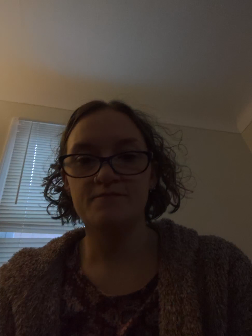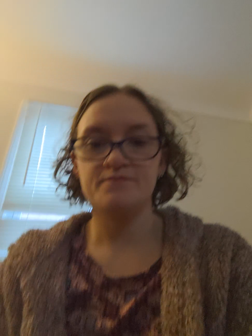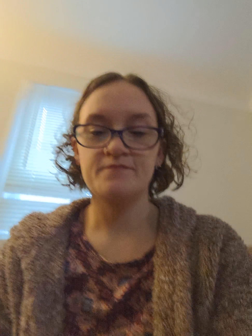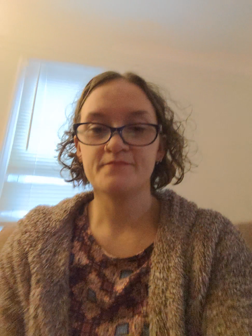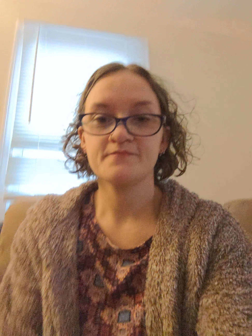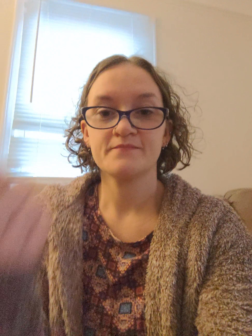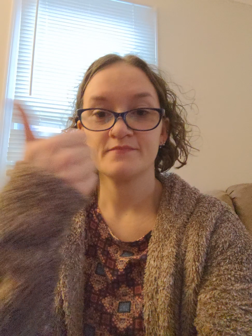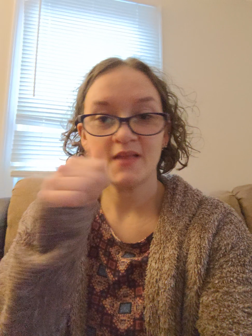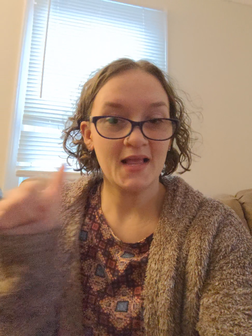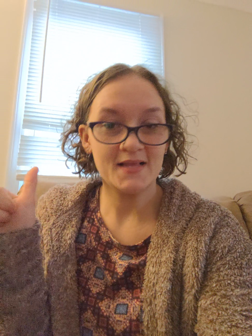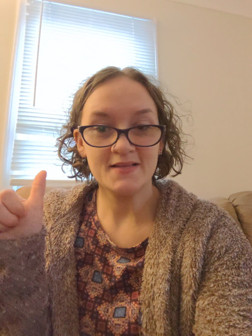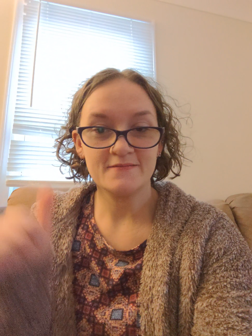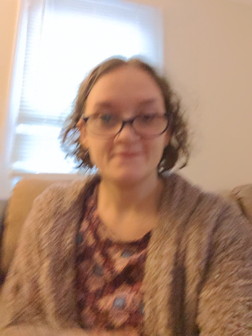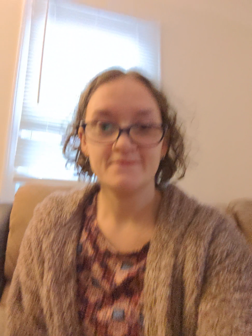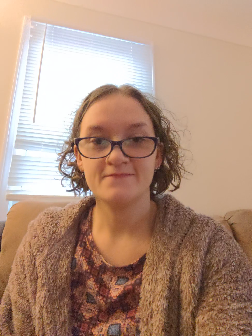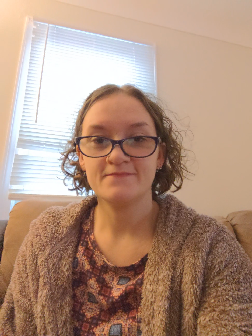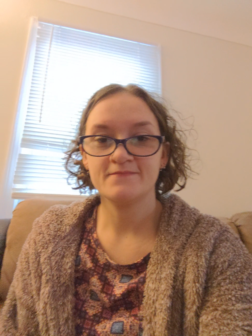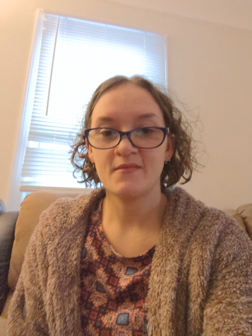any